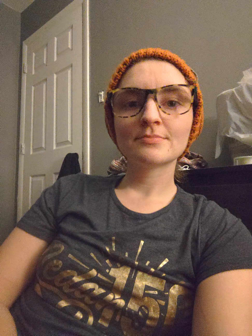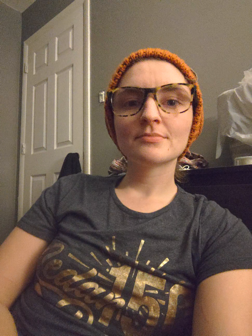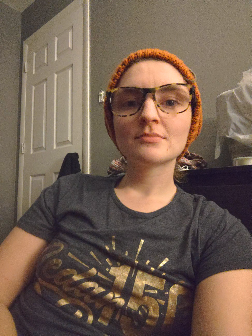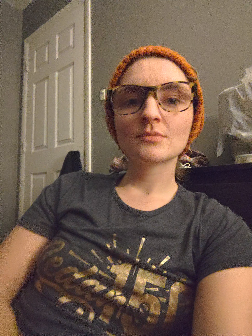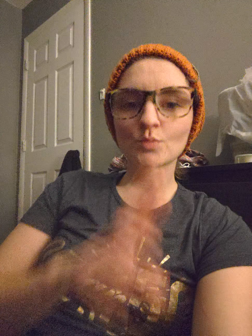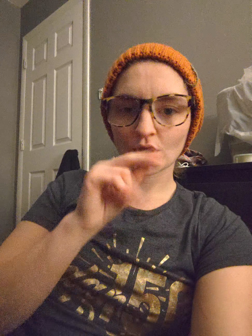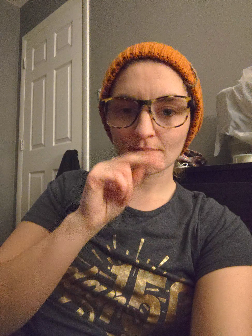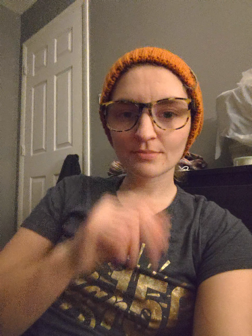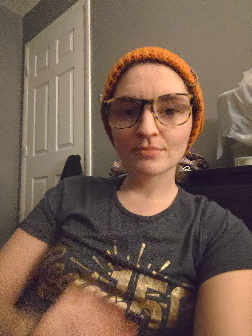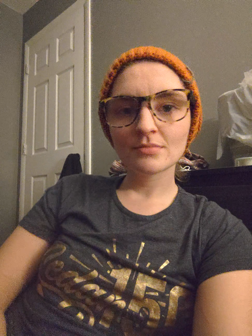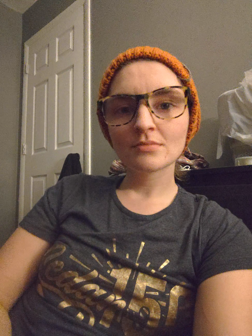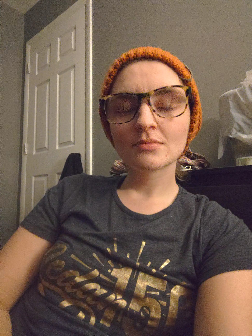goose